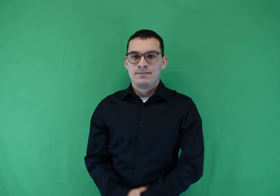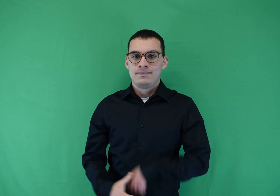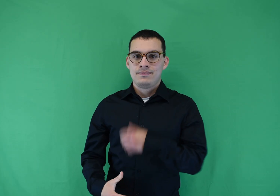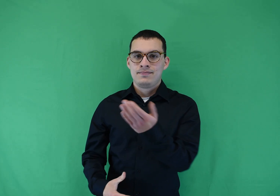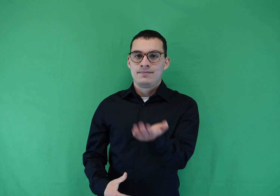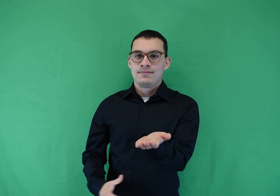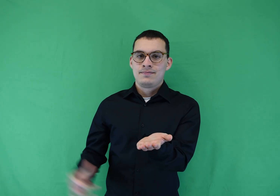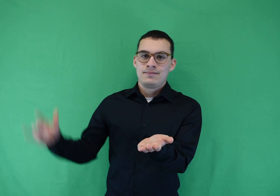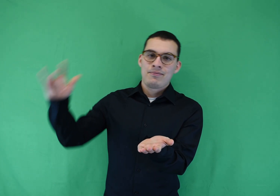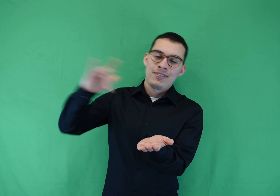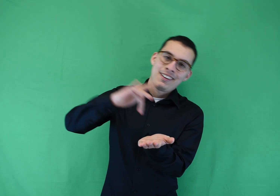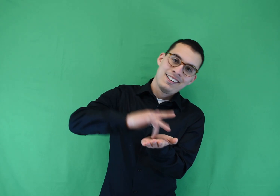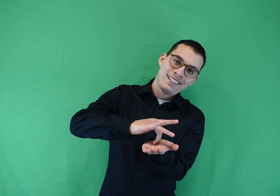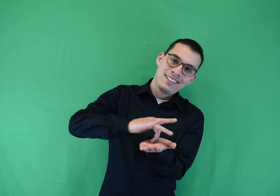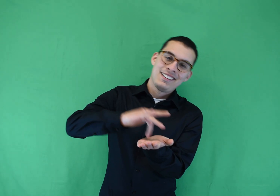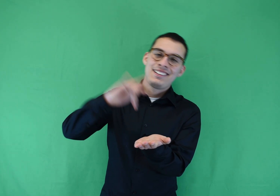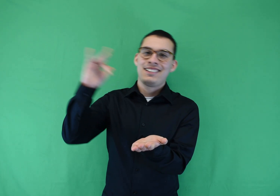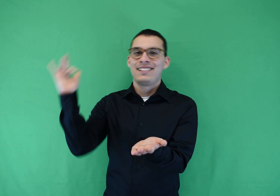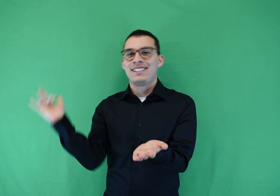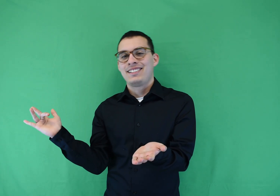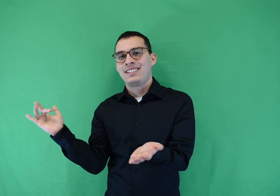gracias